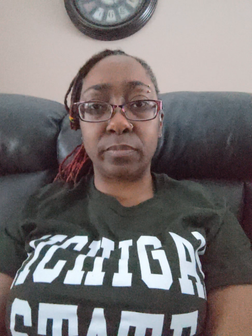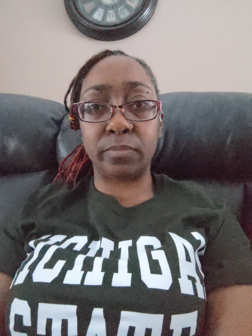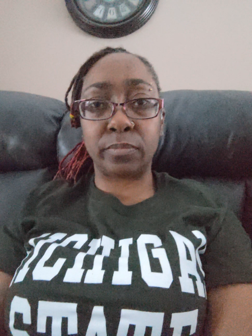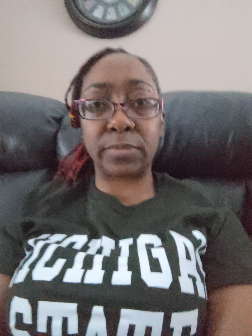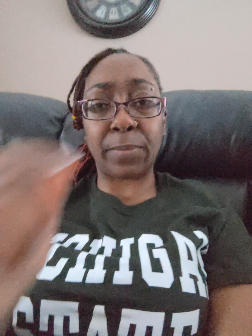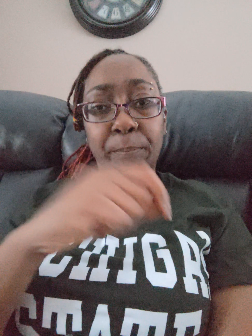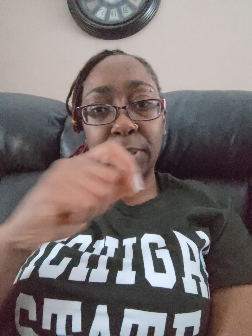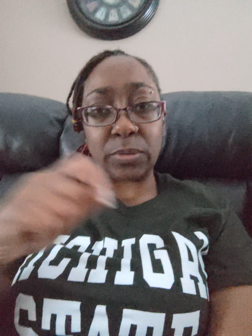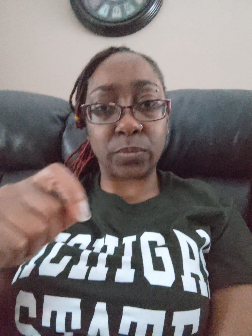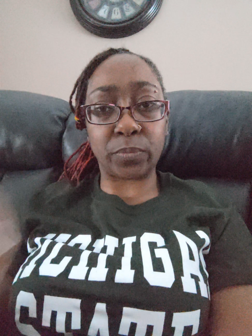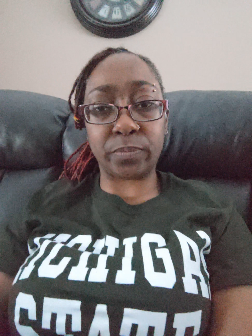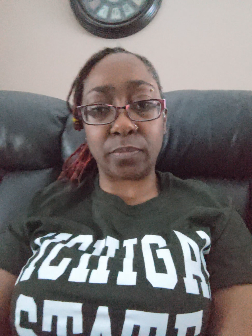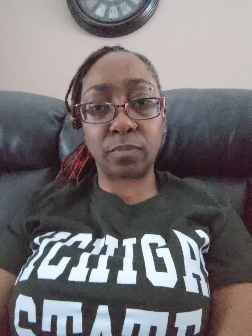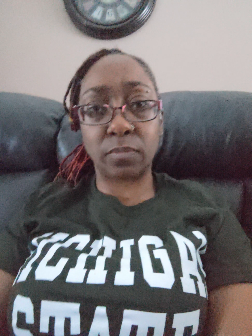pencil